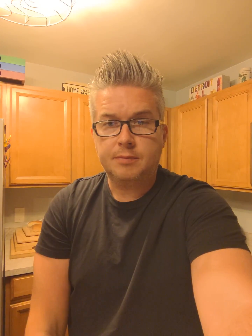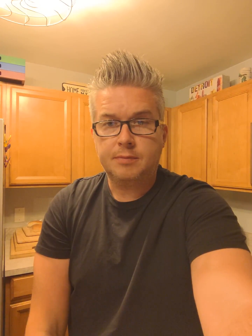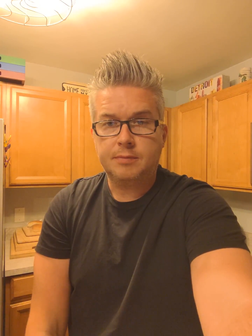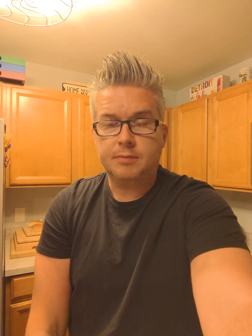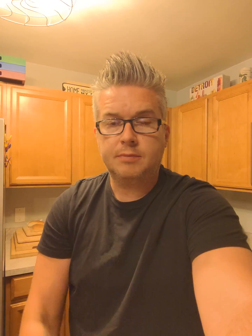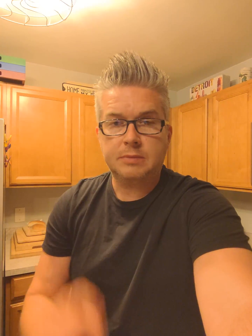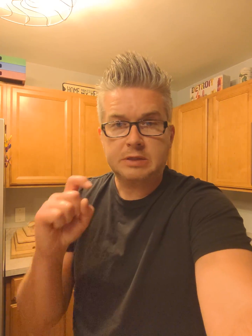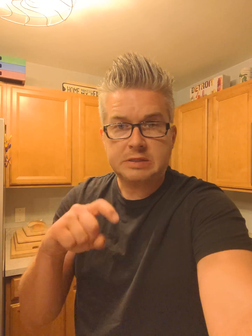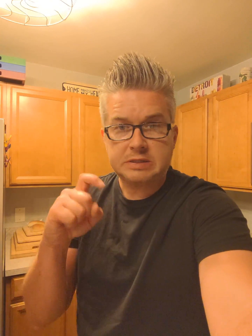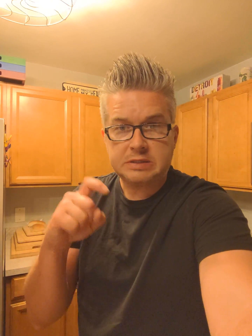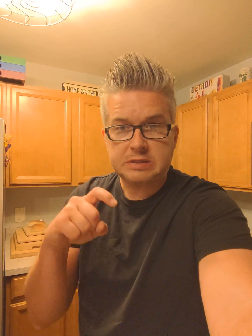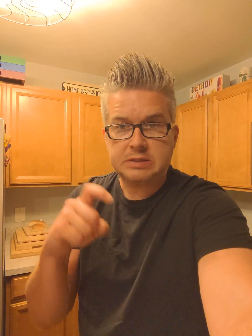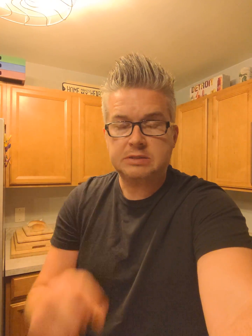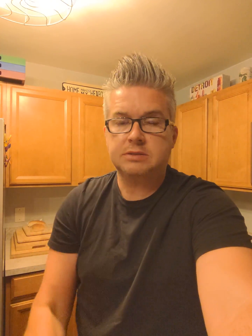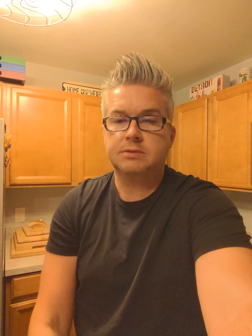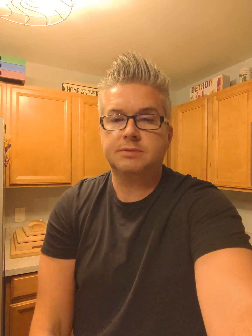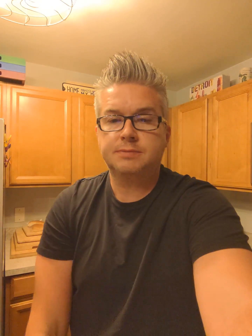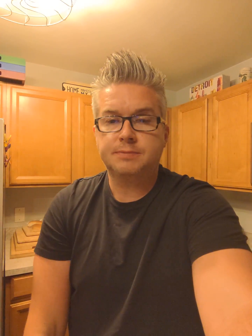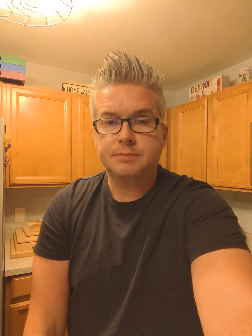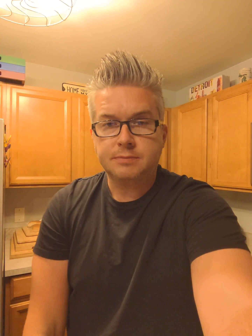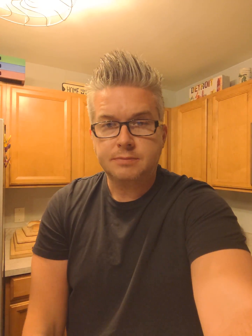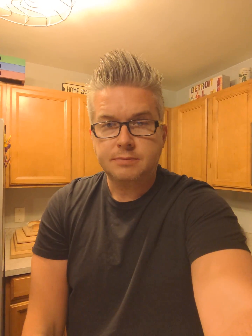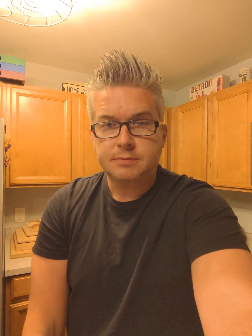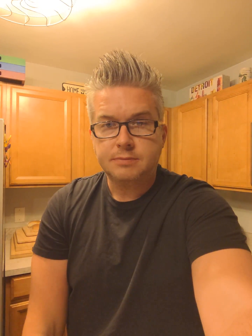need